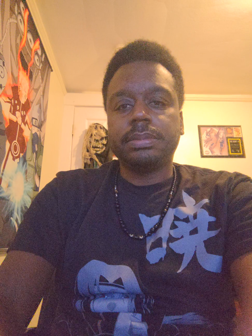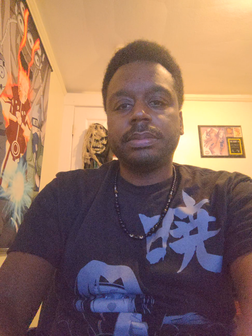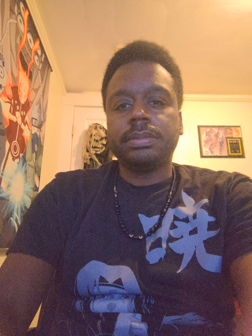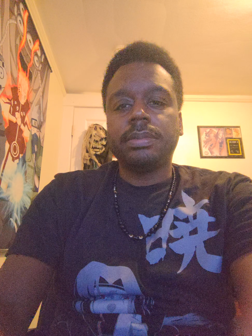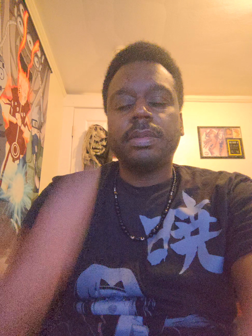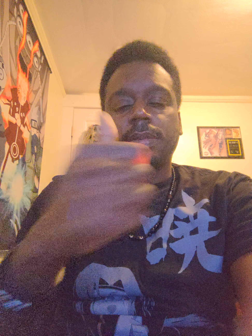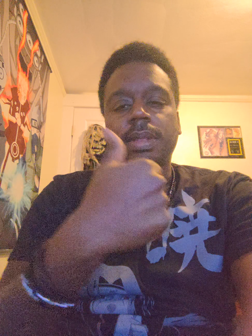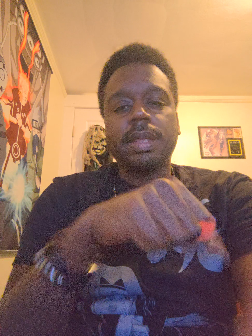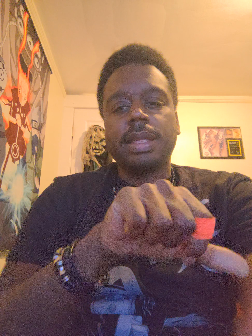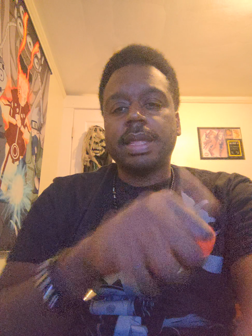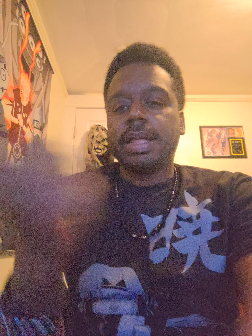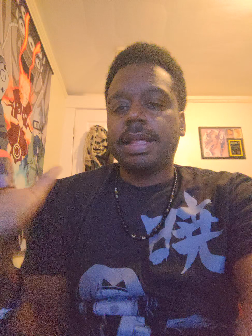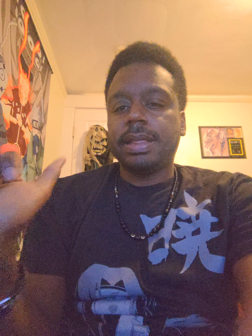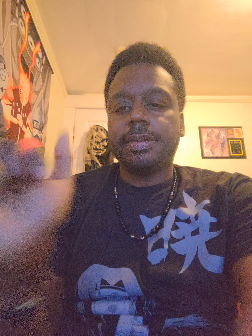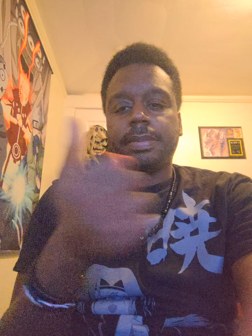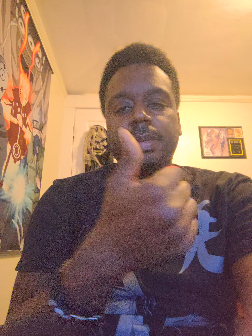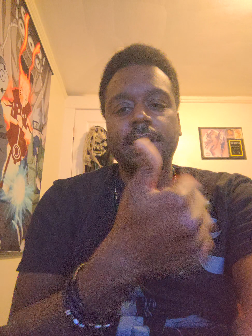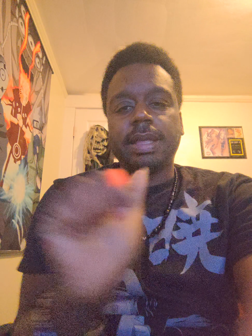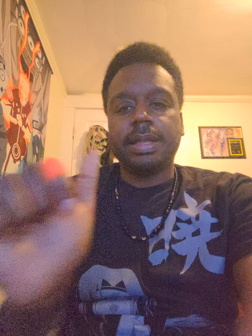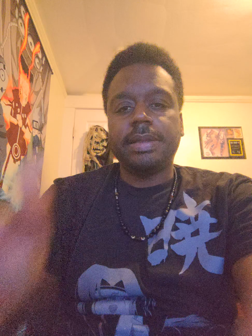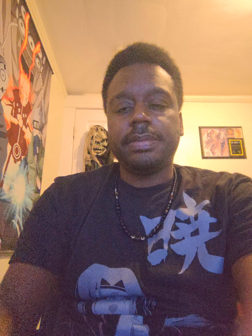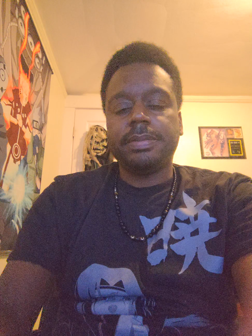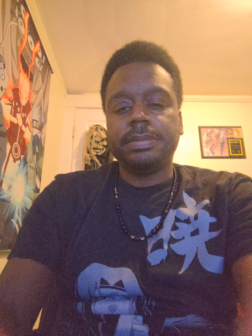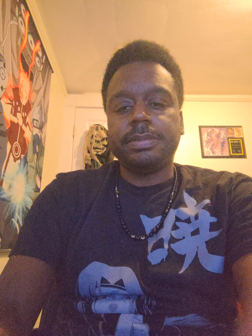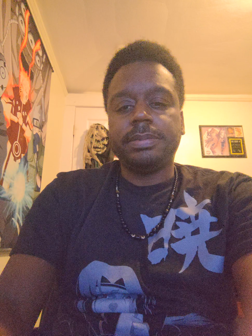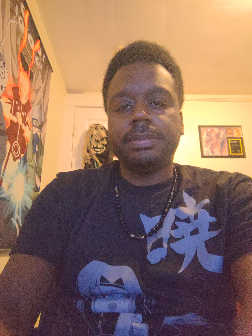any